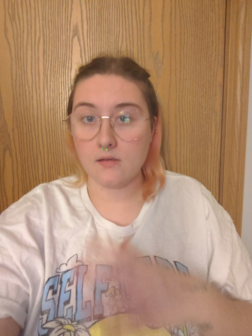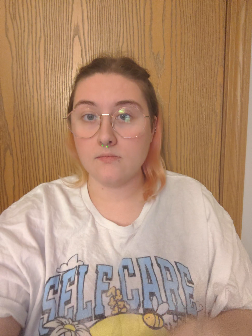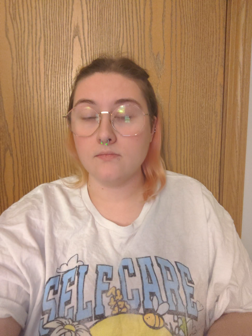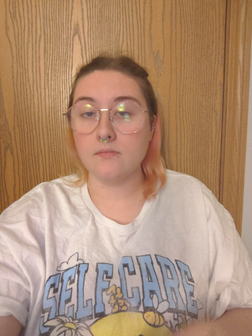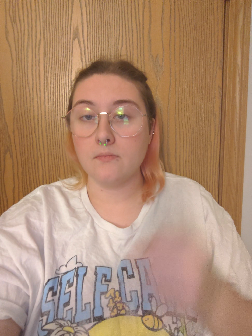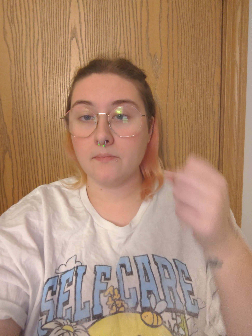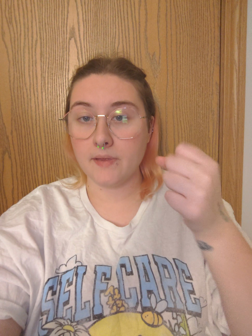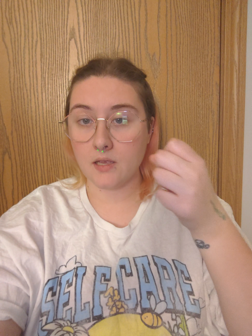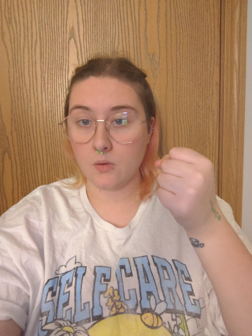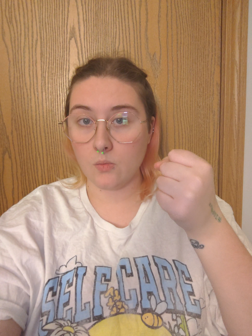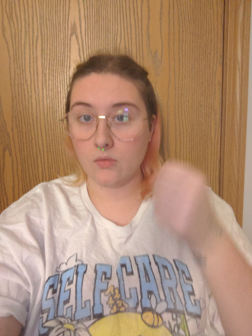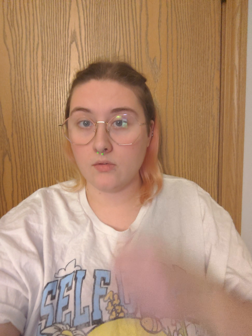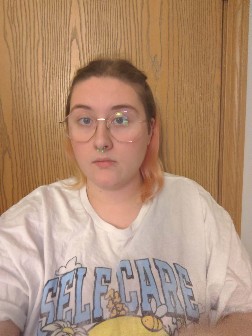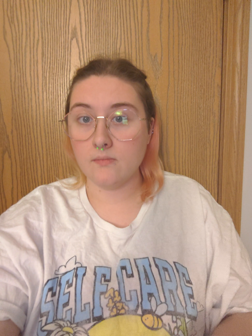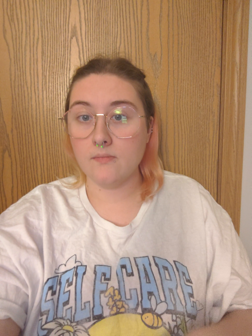milk